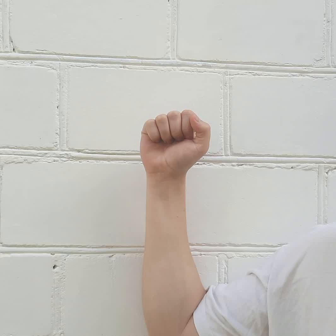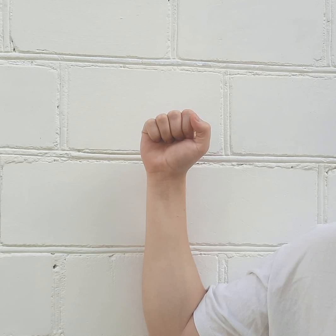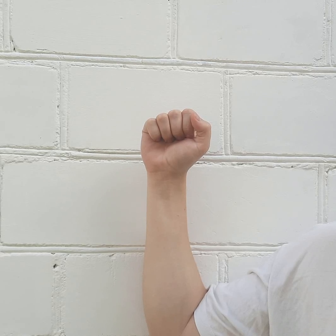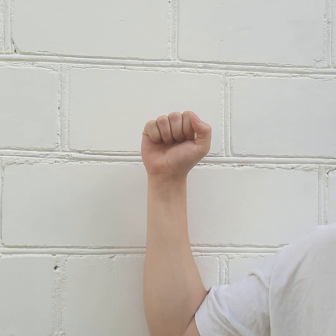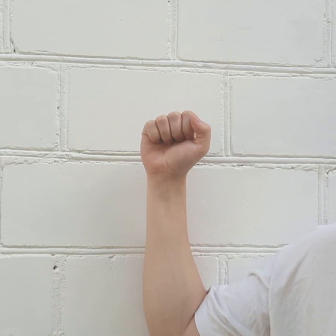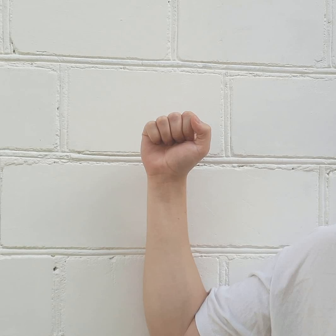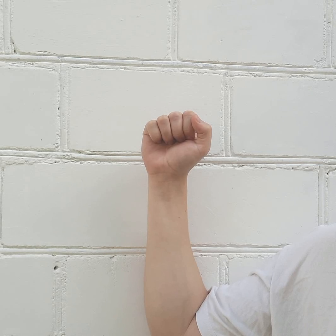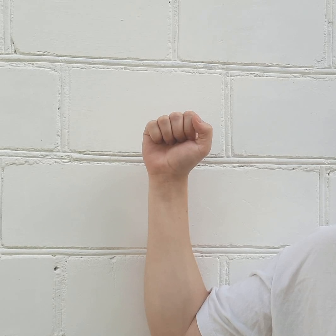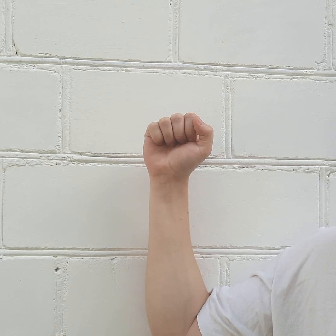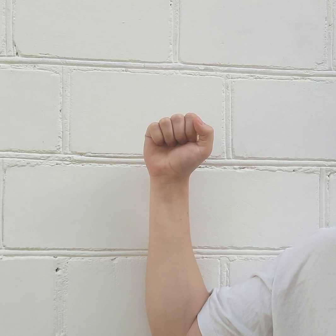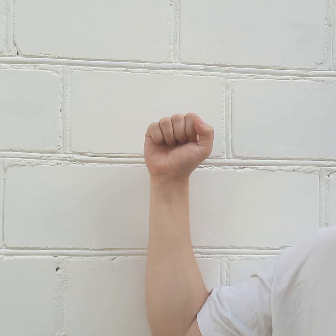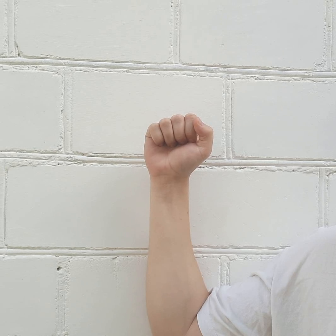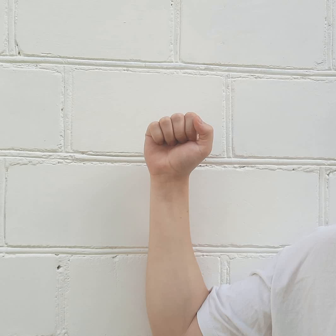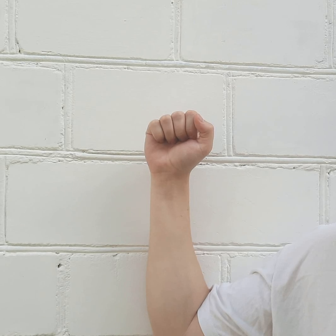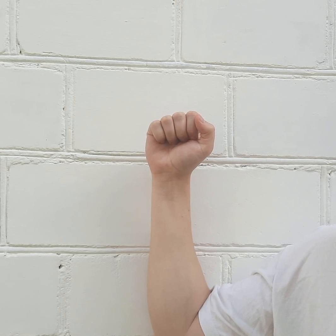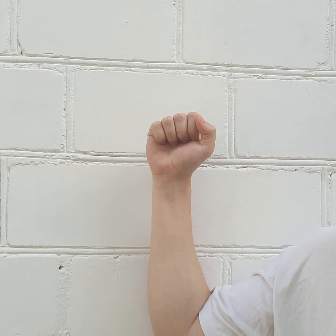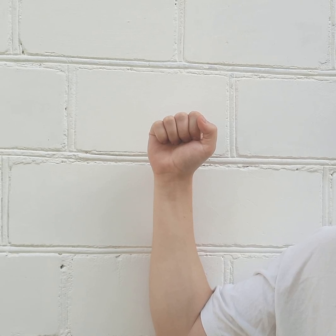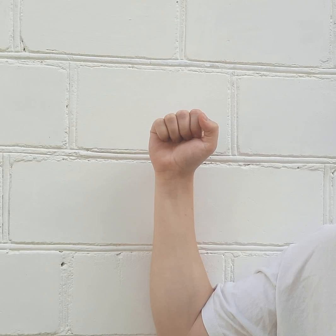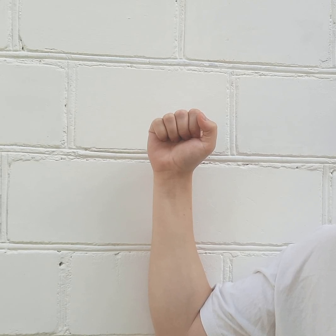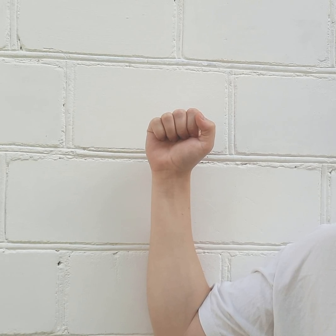А